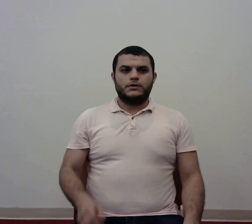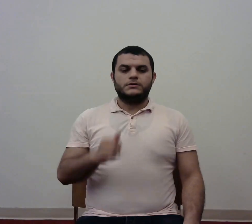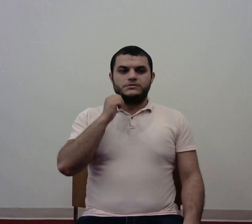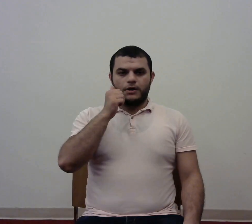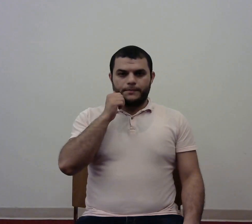sabah